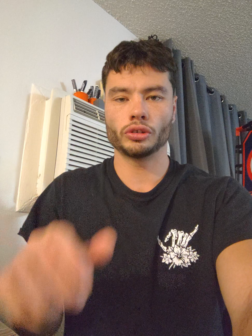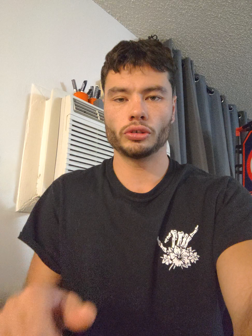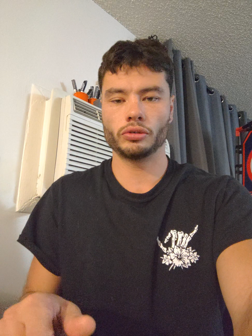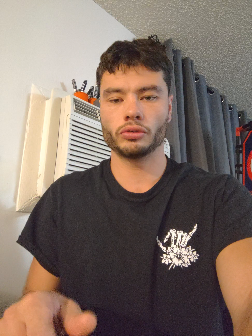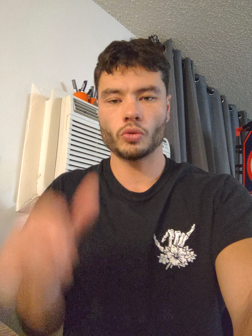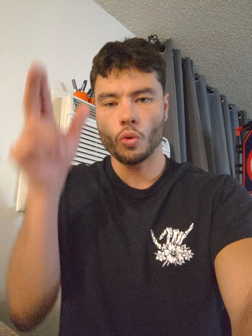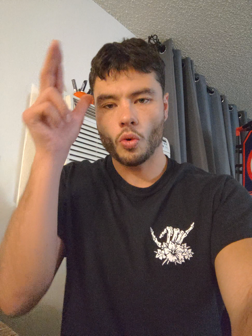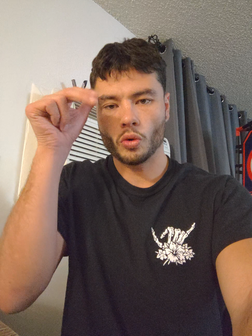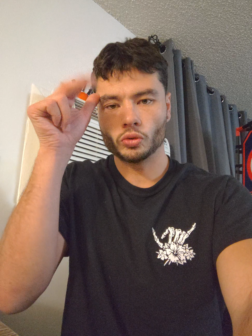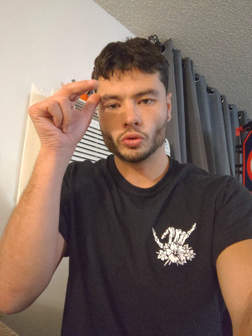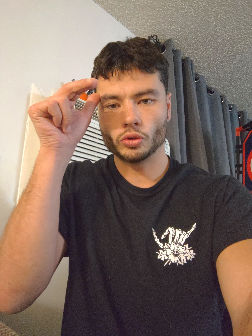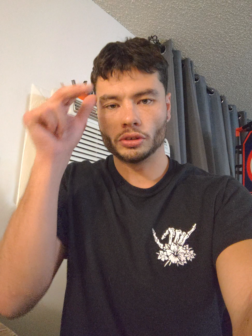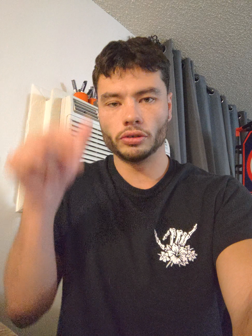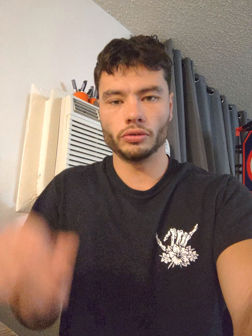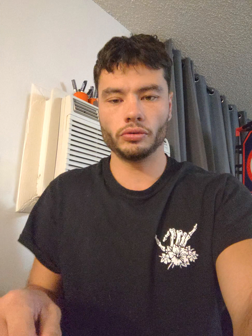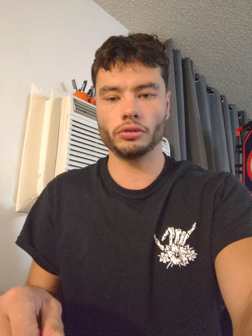horse